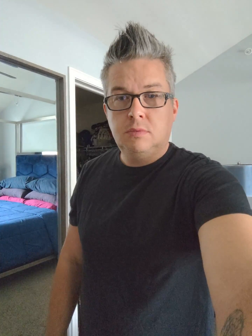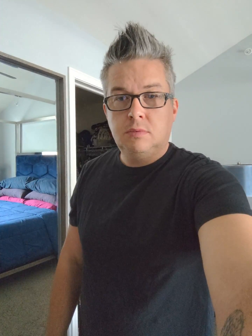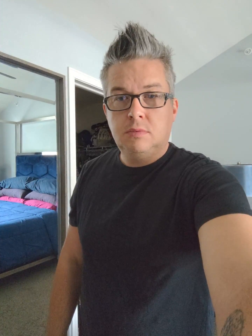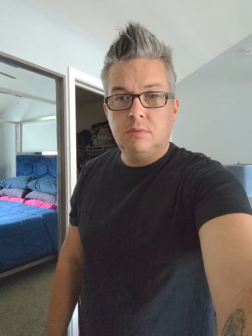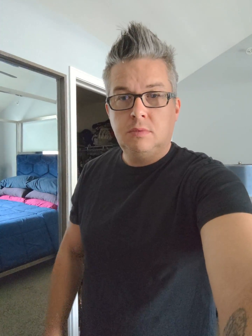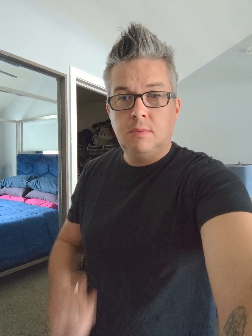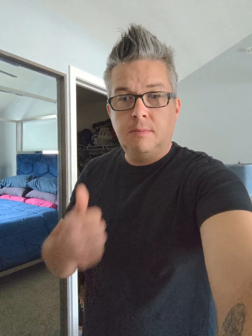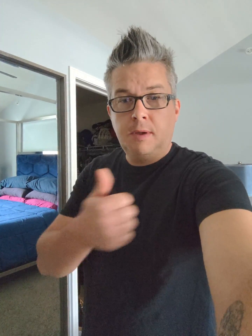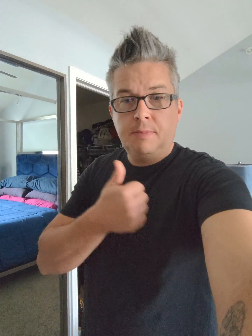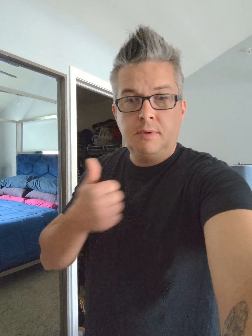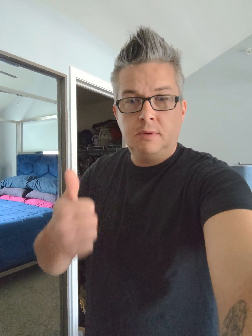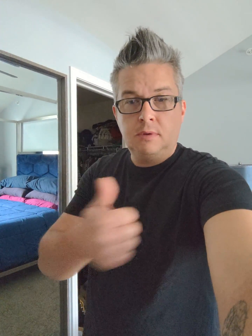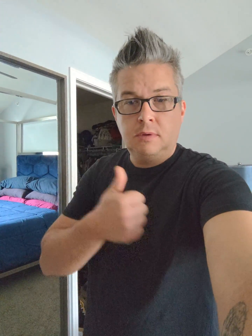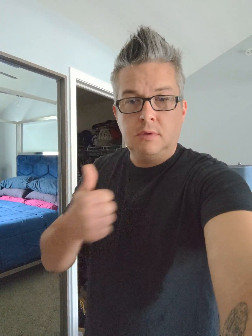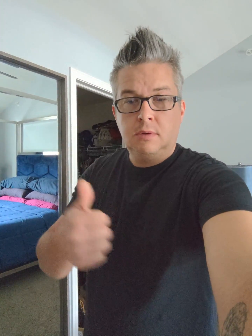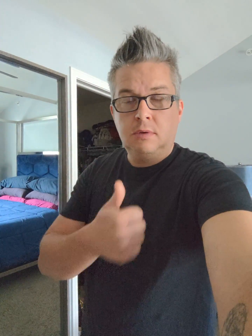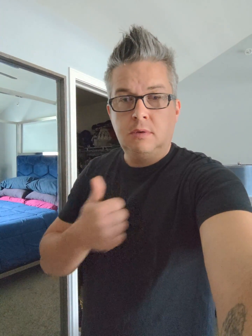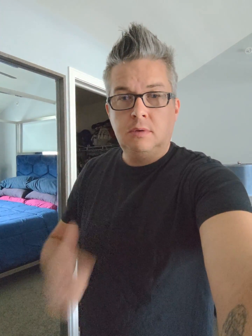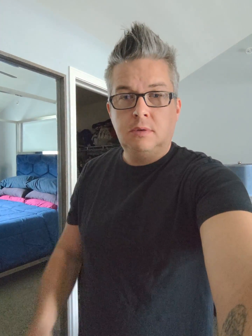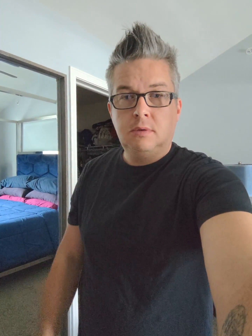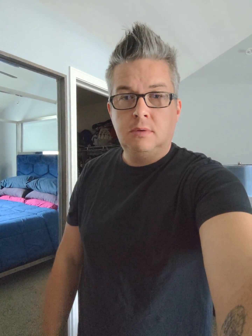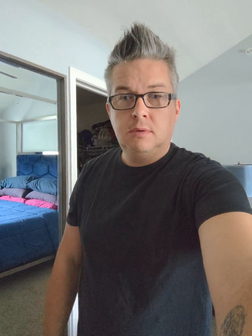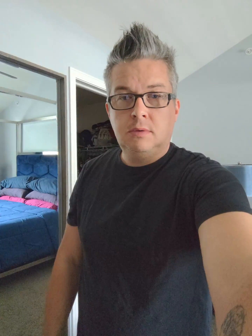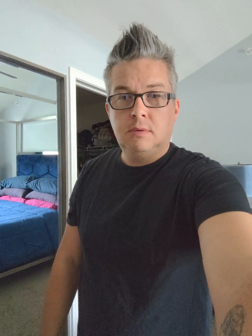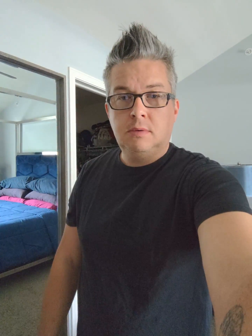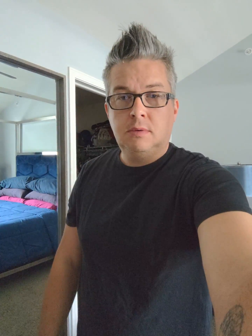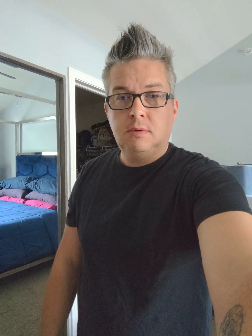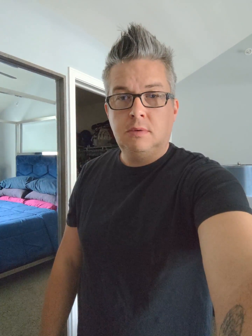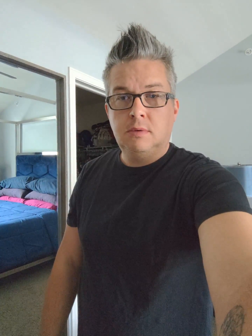basement